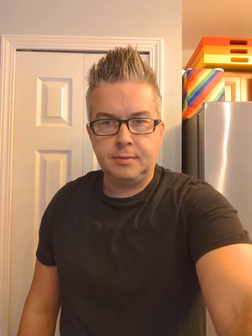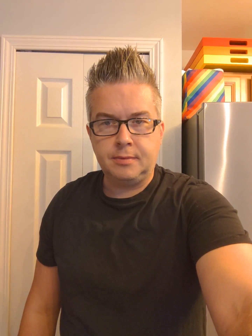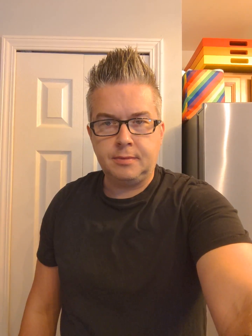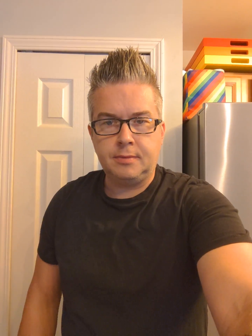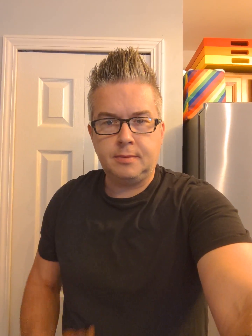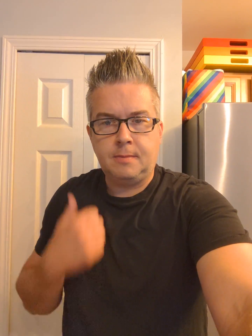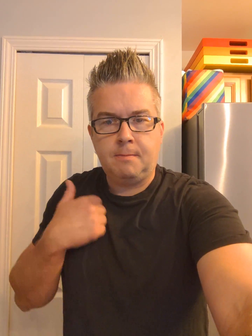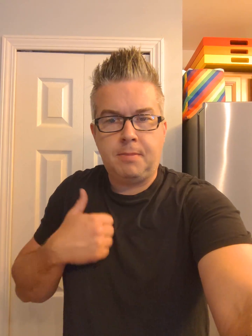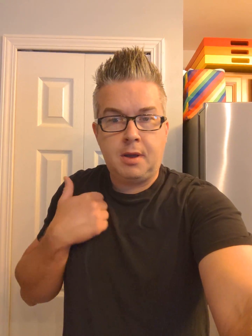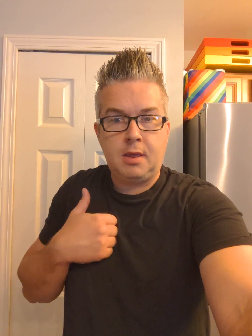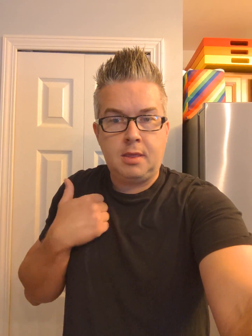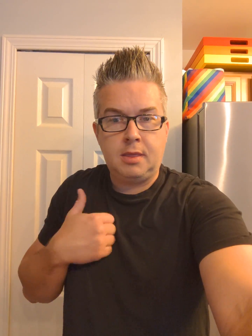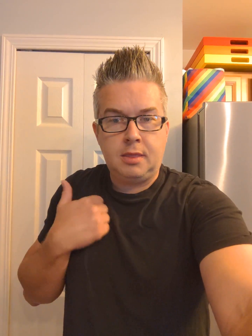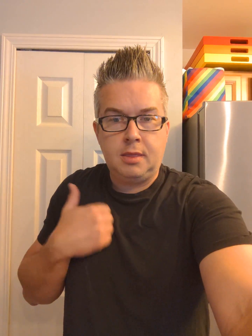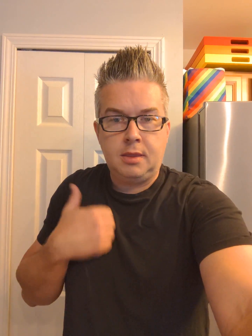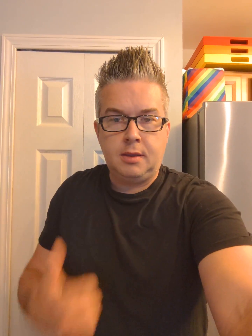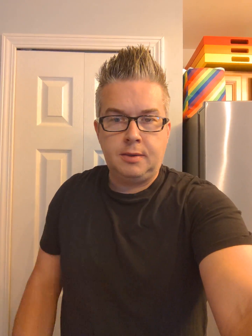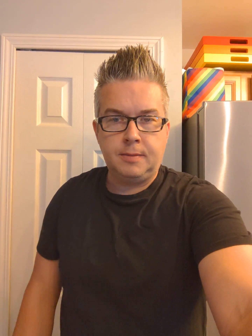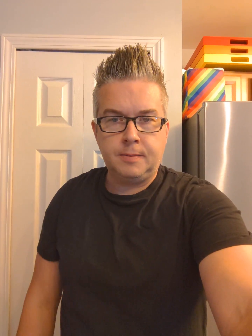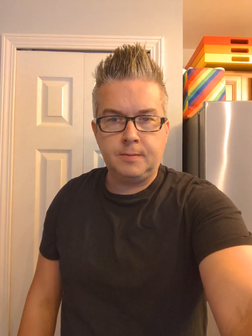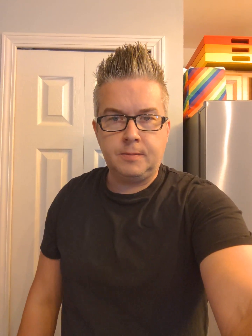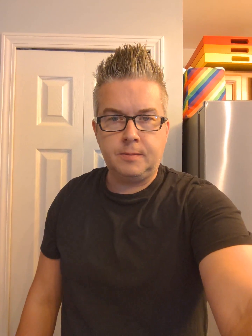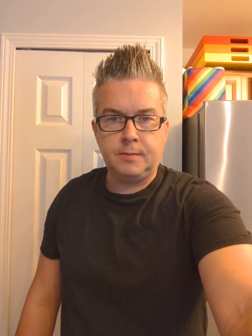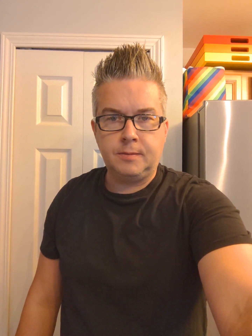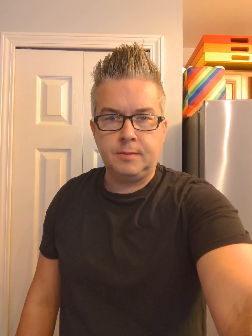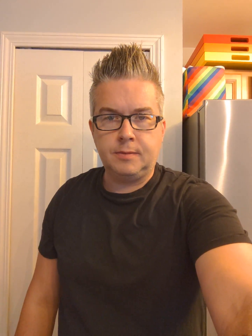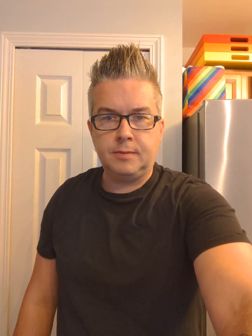bathtub